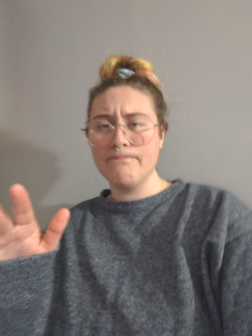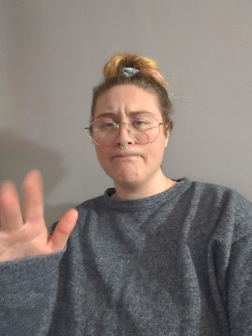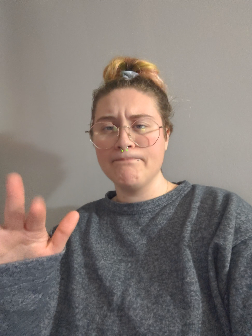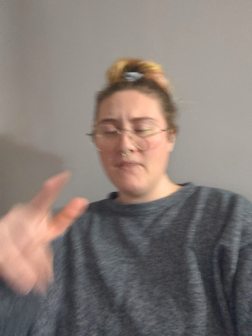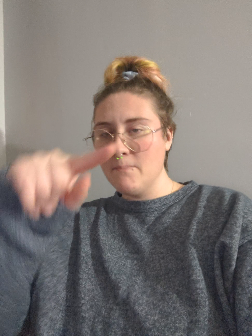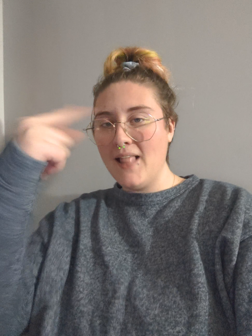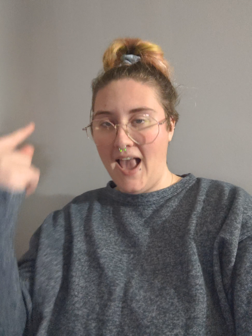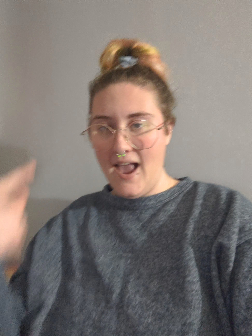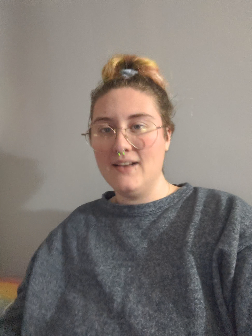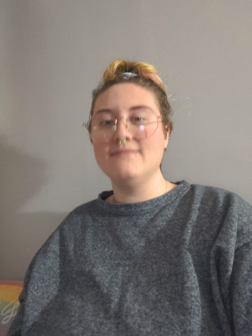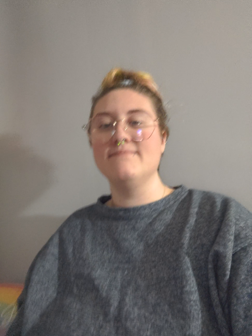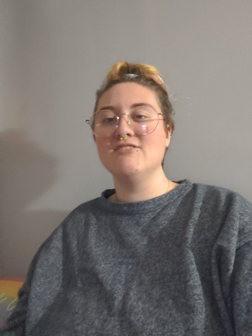black